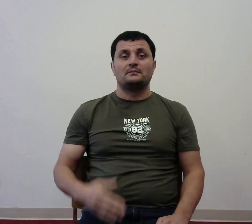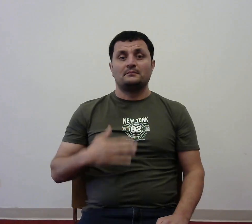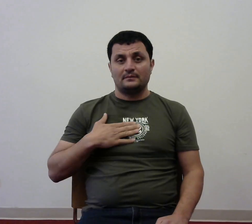mən